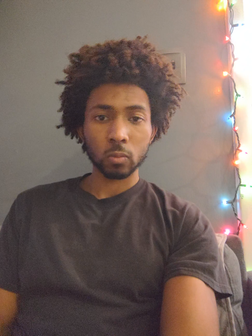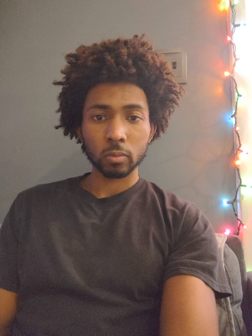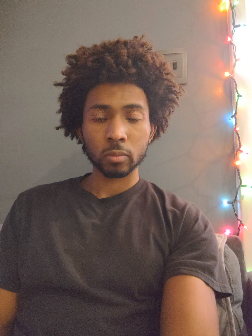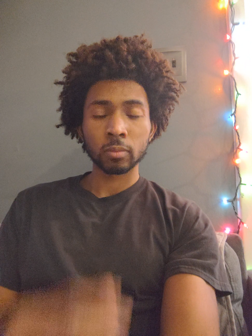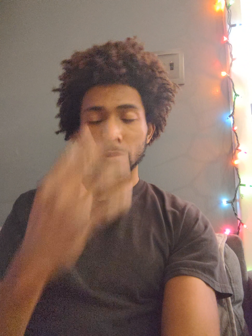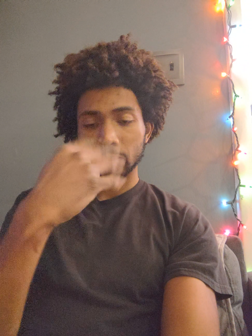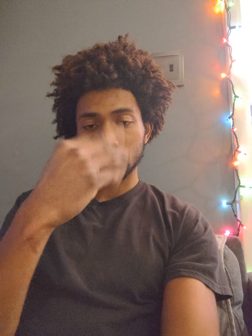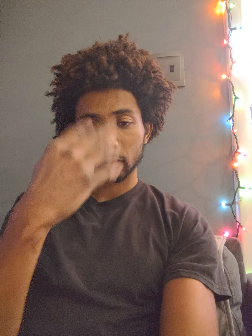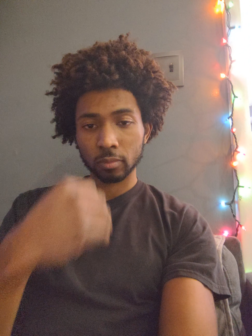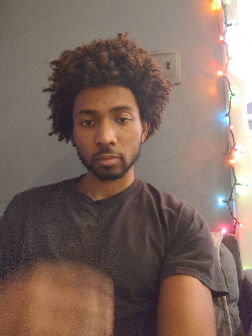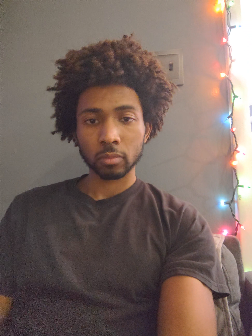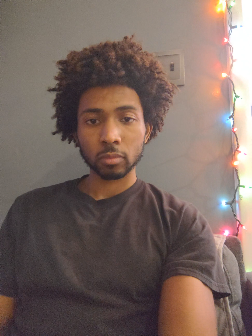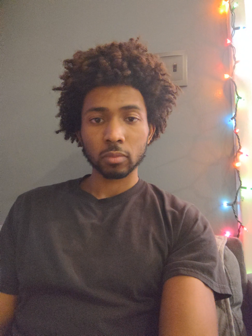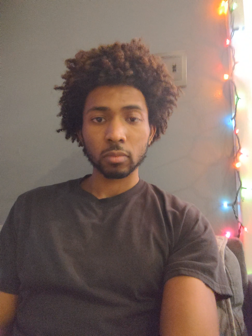sleepy